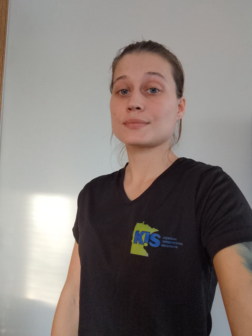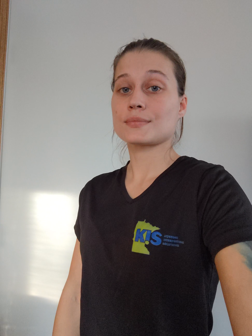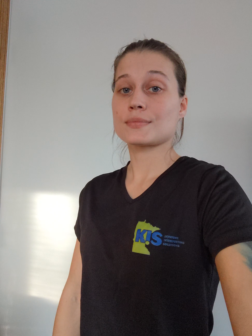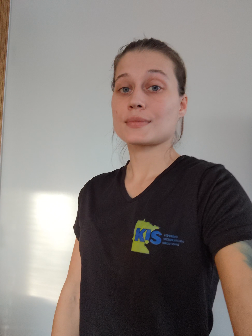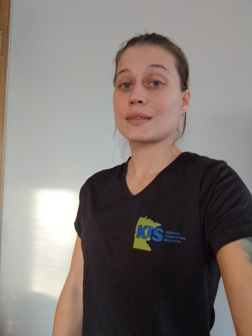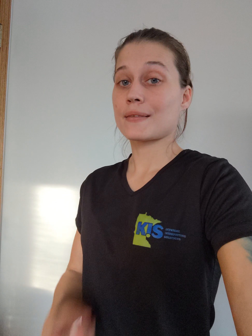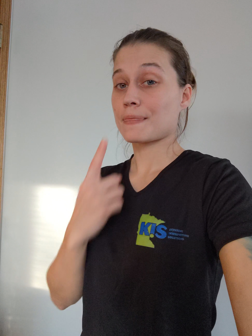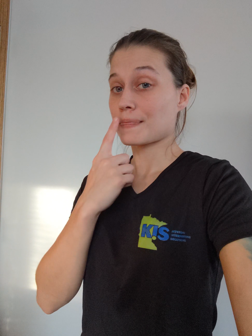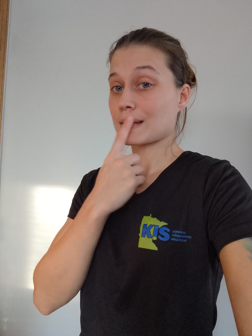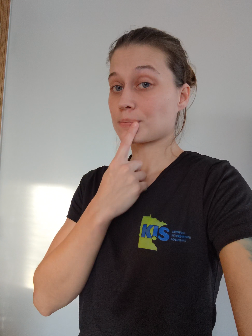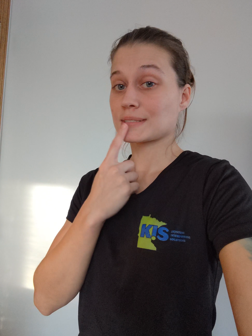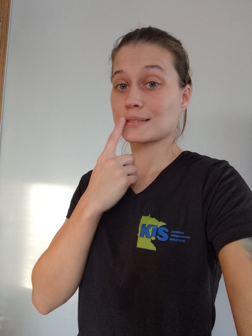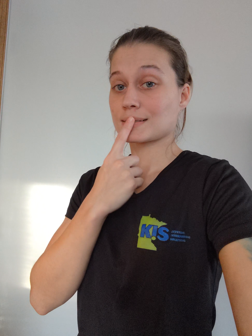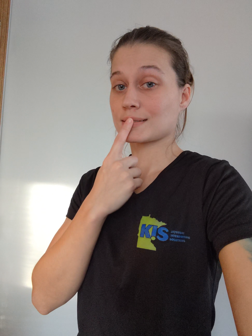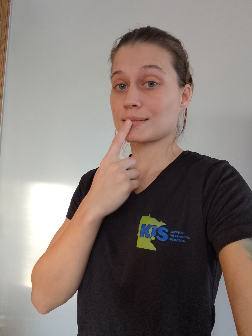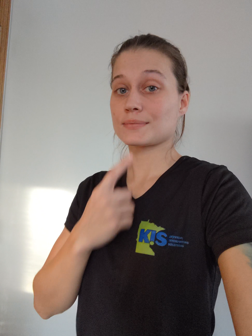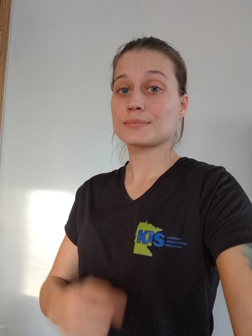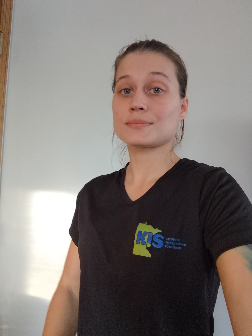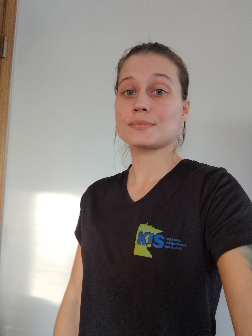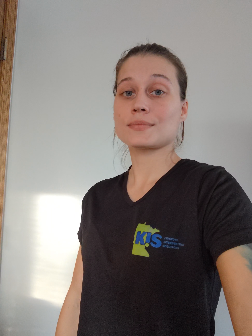lips